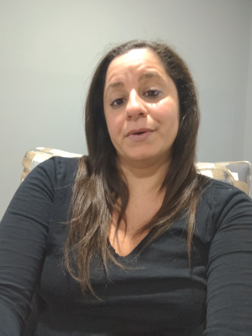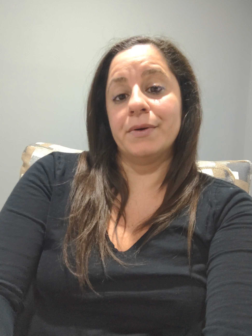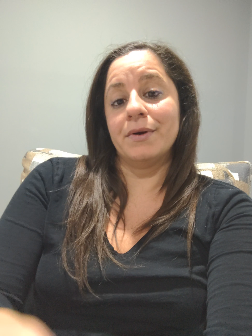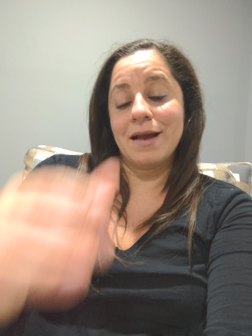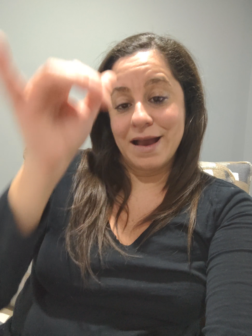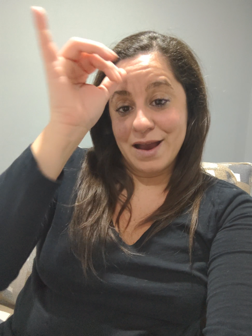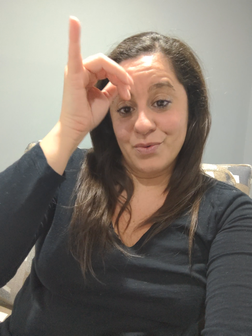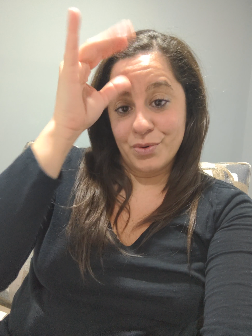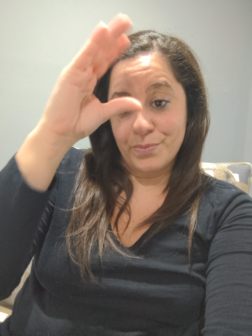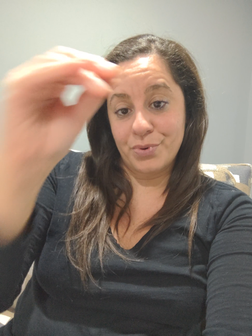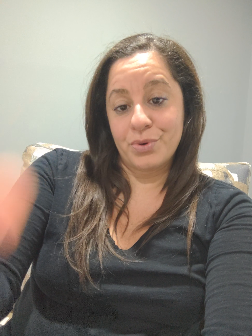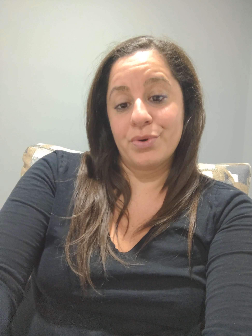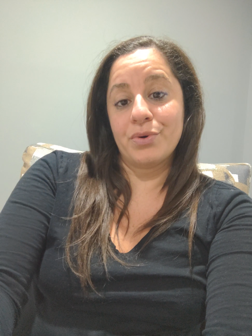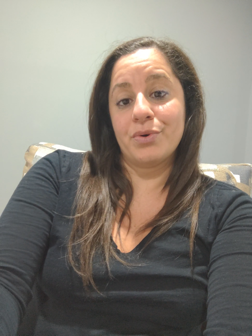cowboy